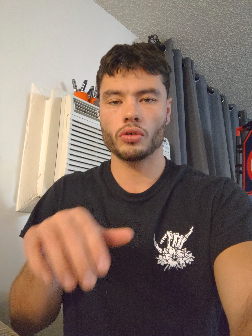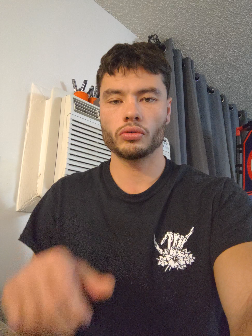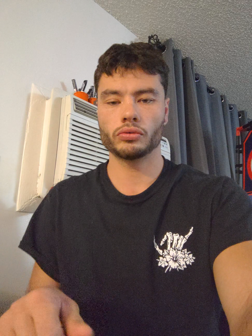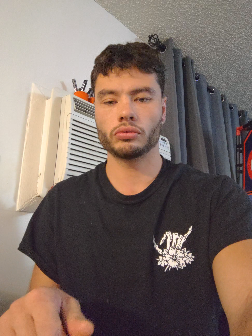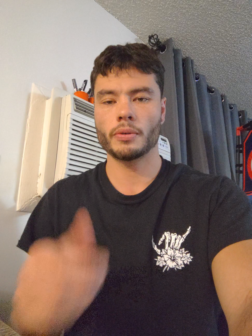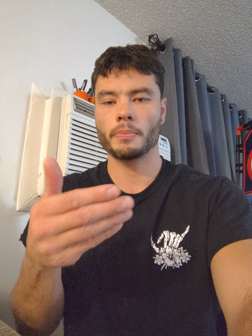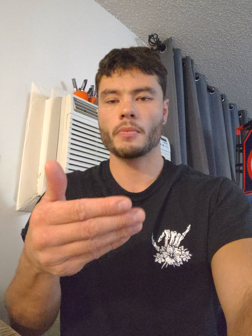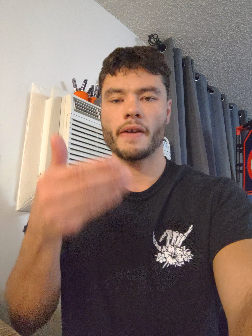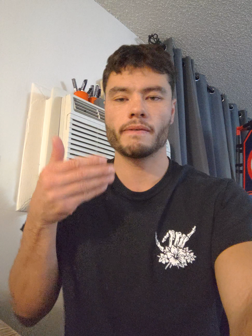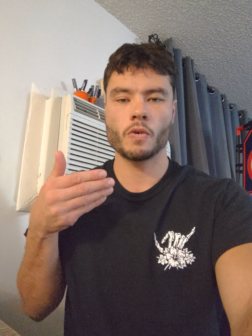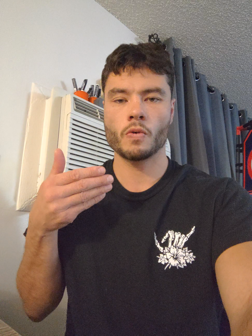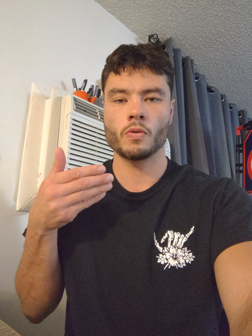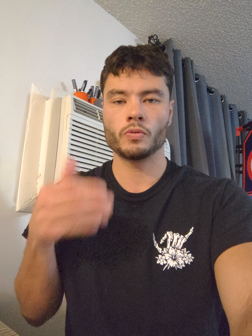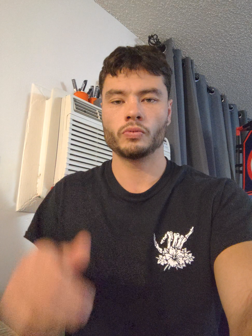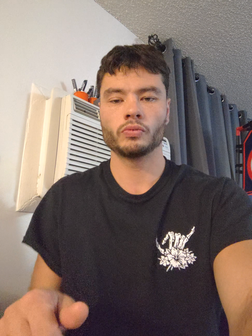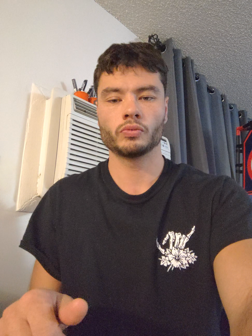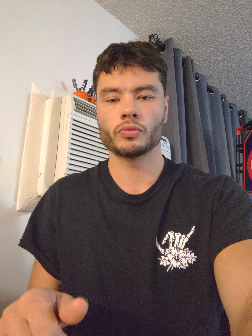before